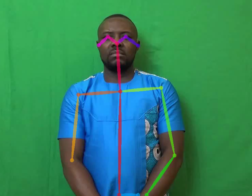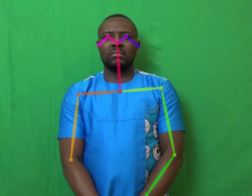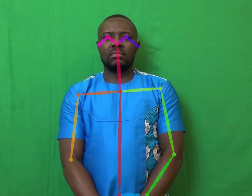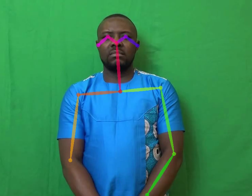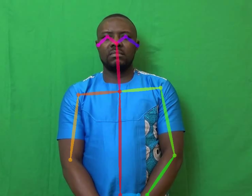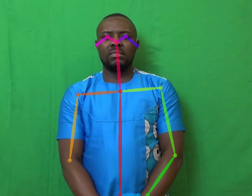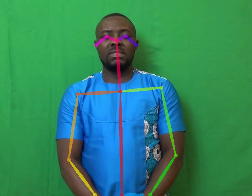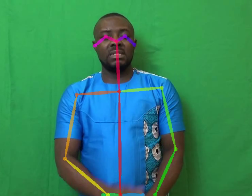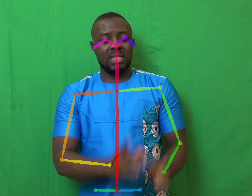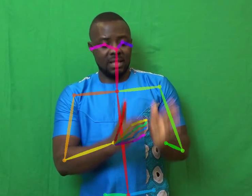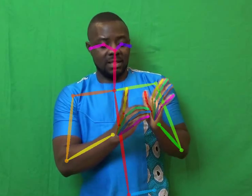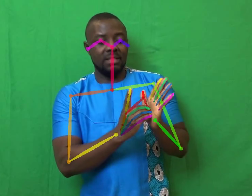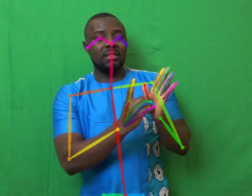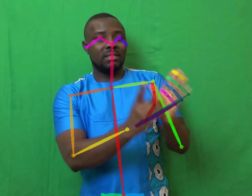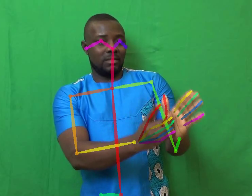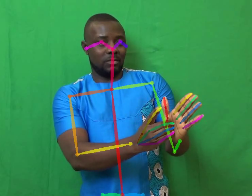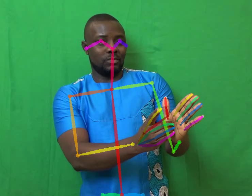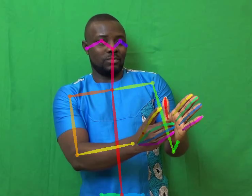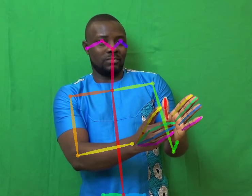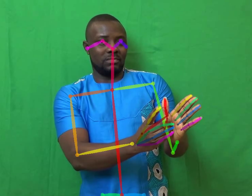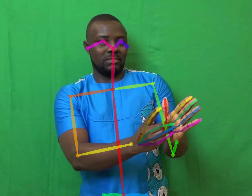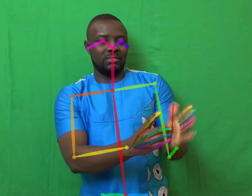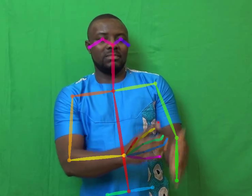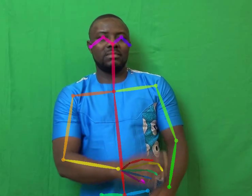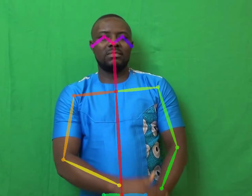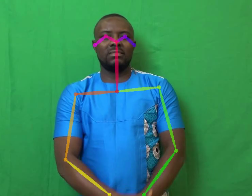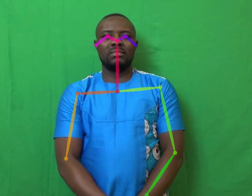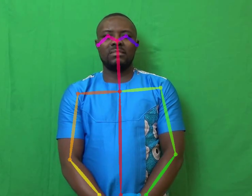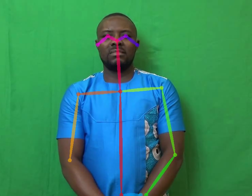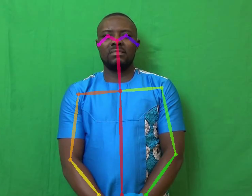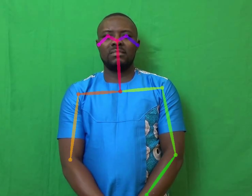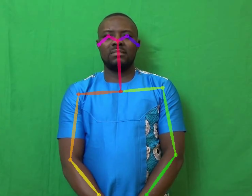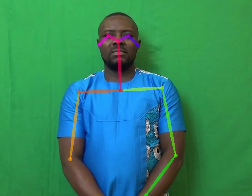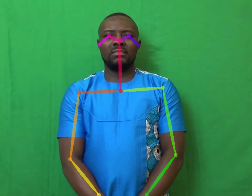demonstrate